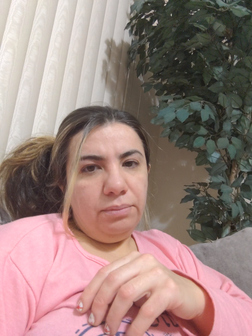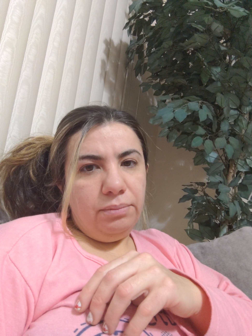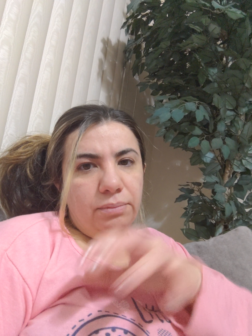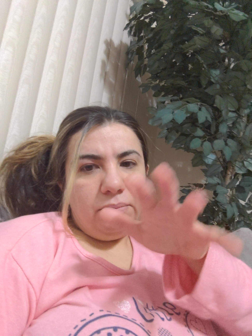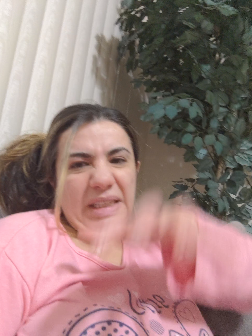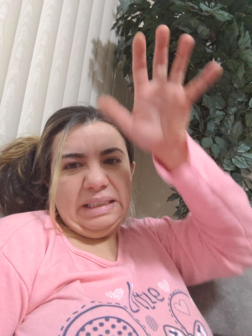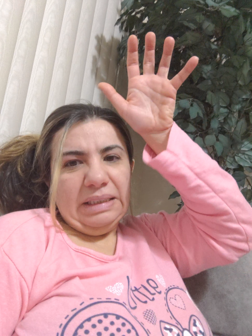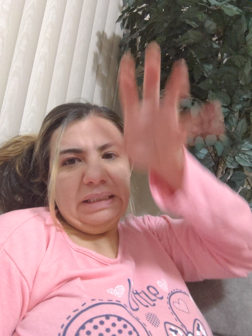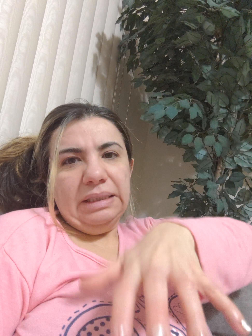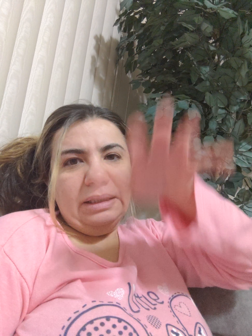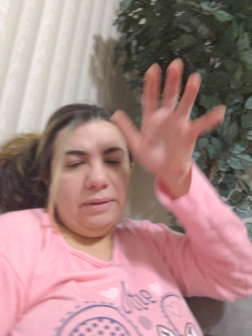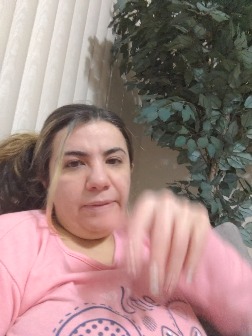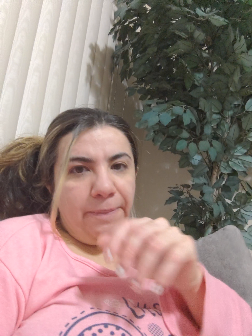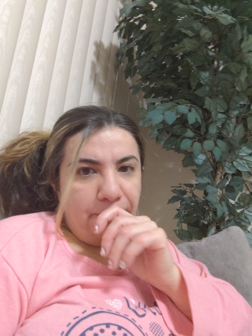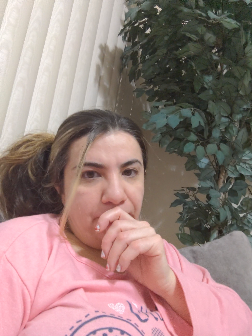alligator